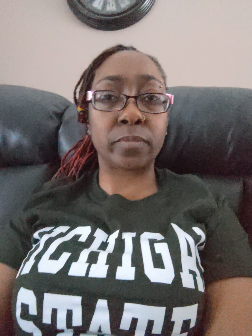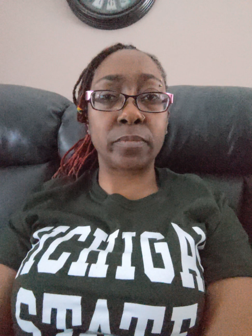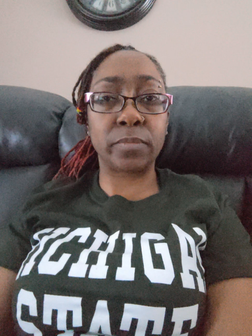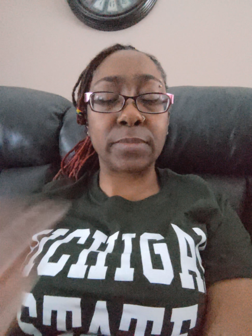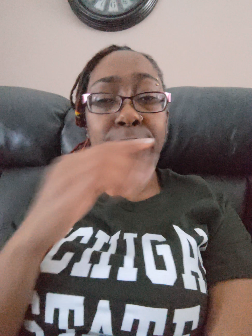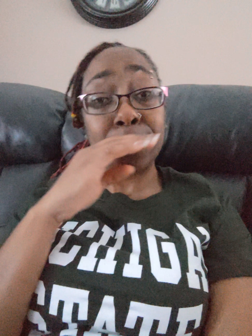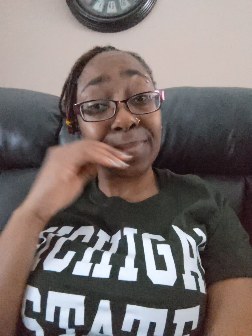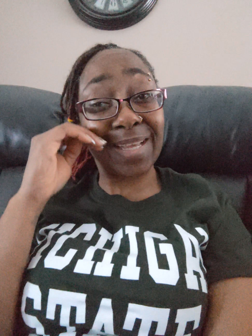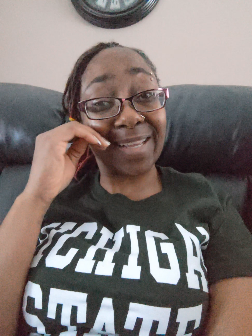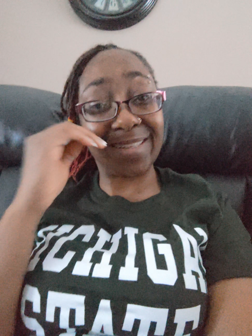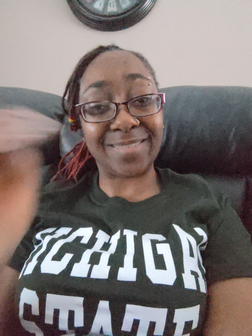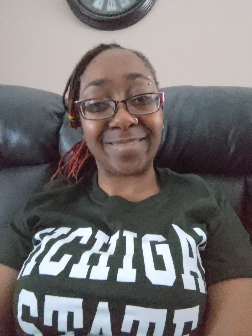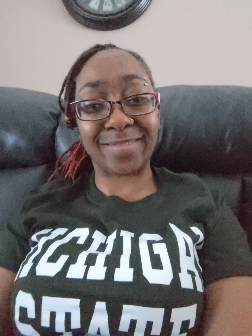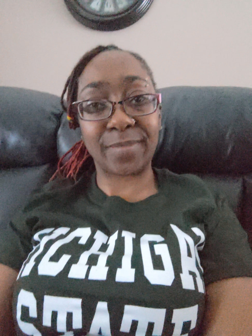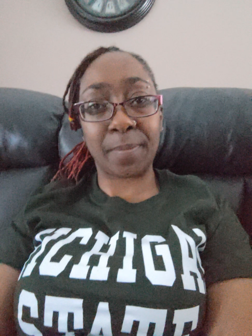smile